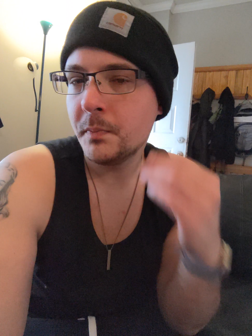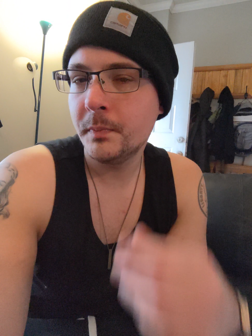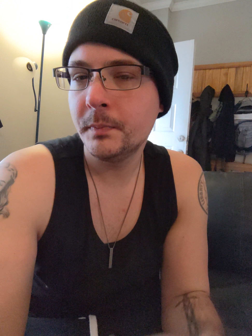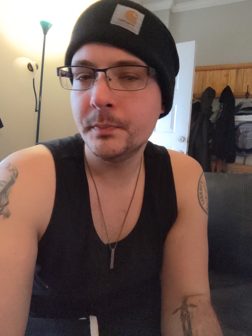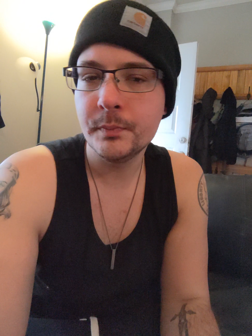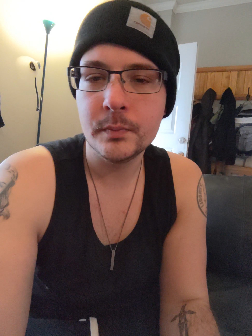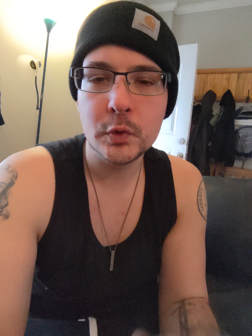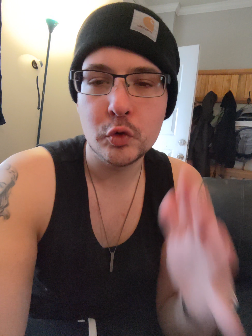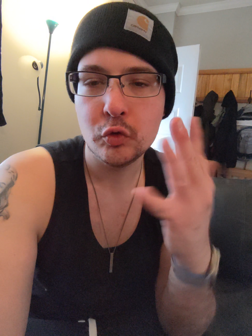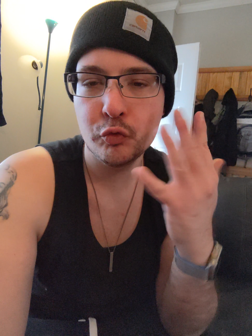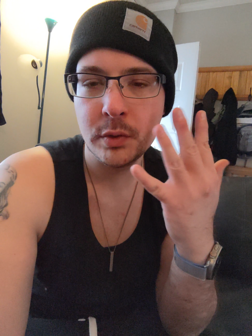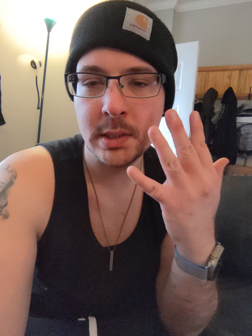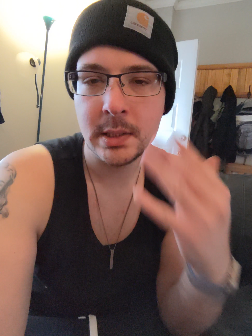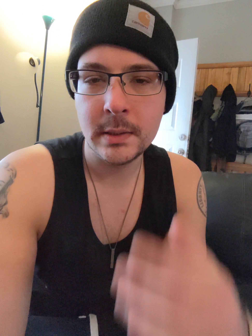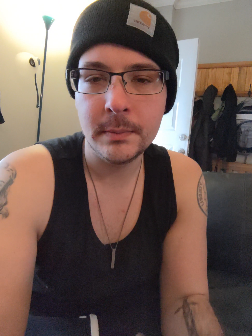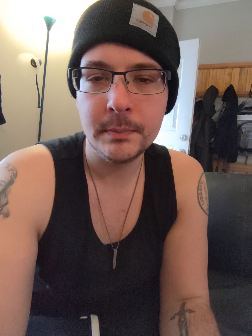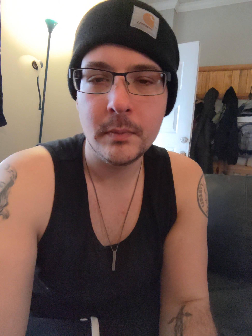tree